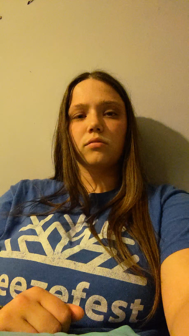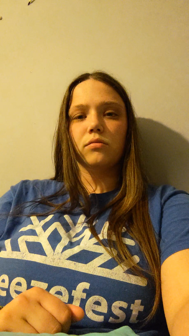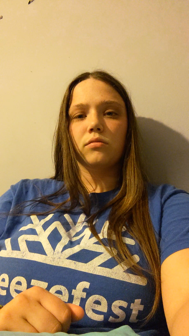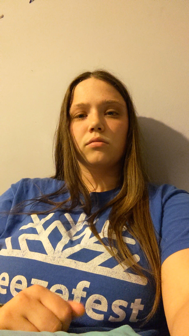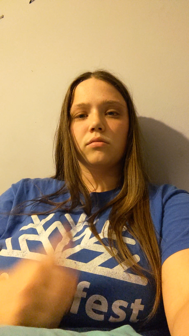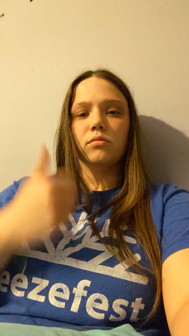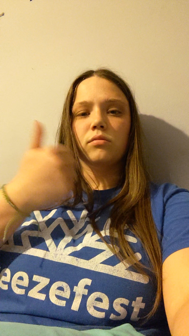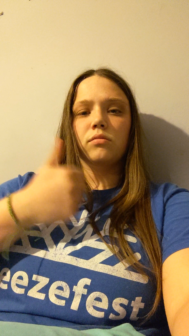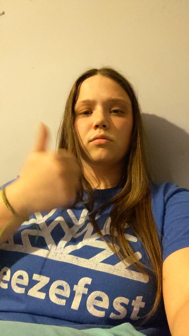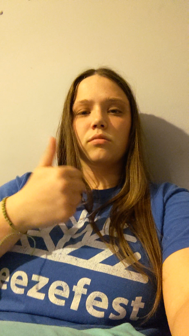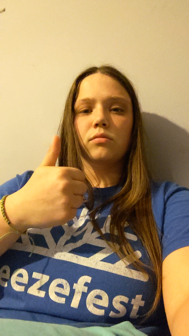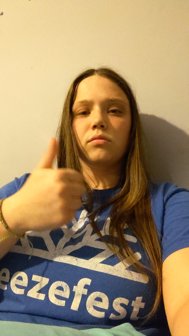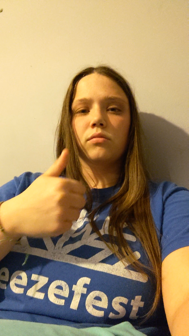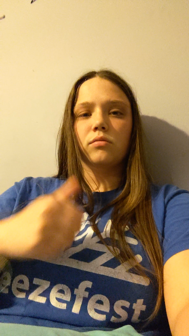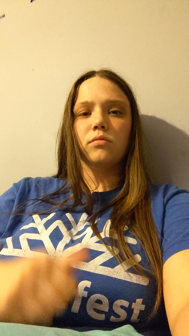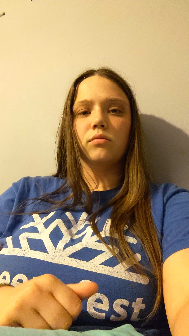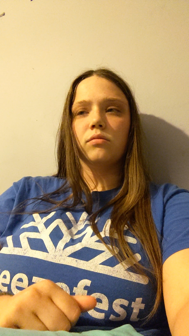help